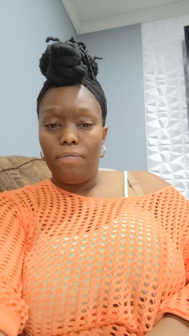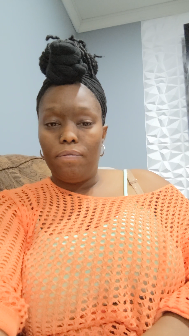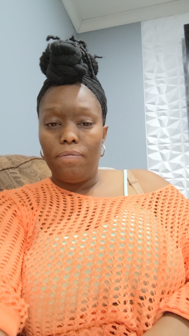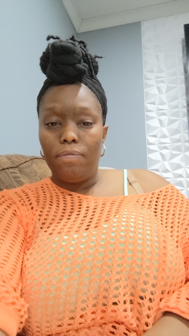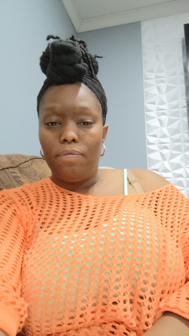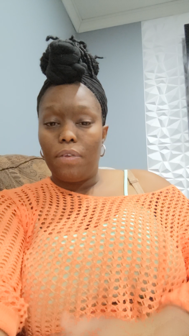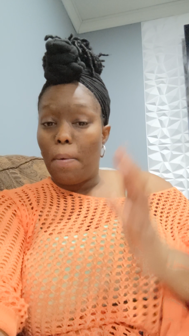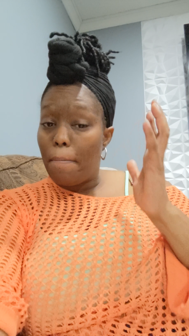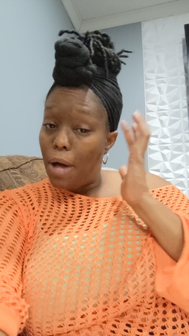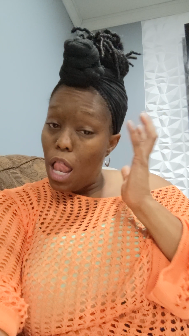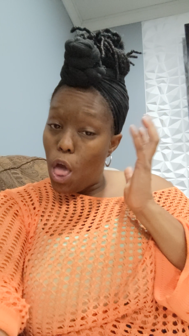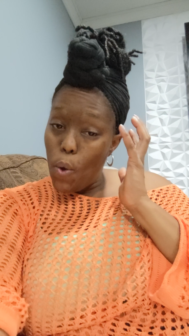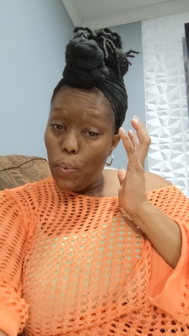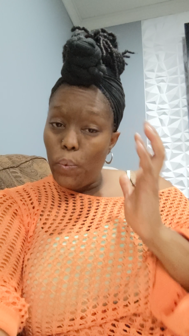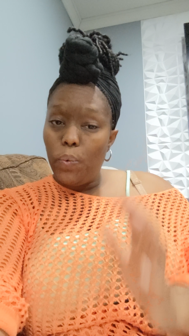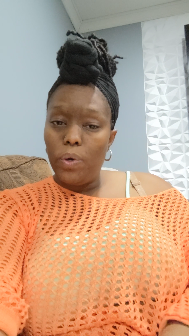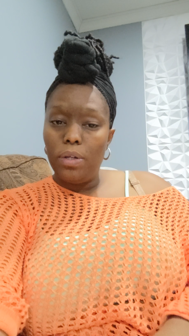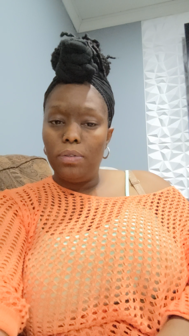pillow